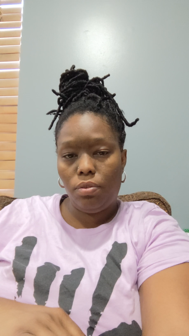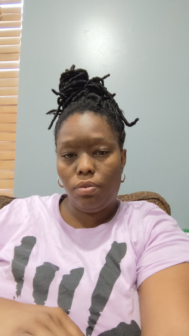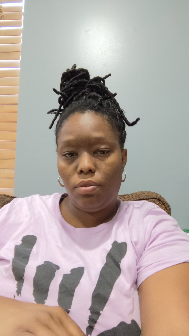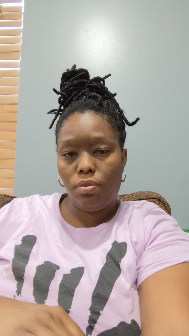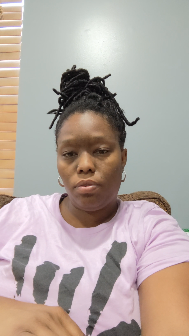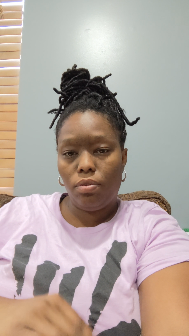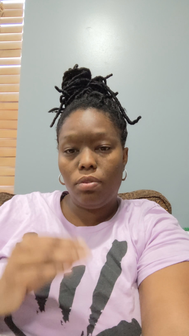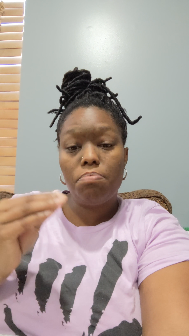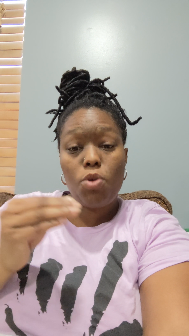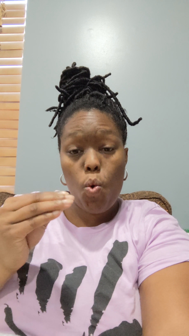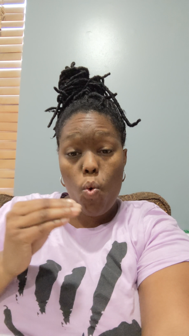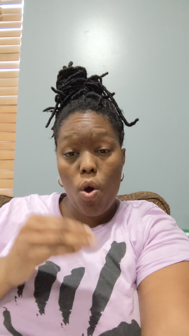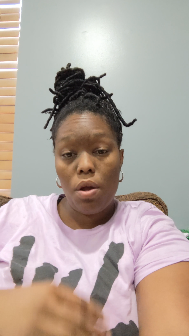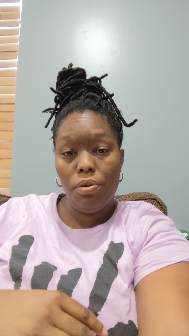more